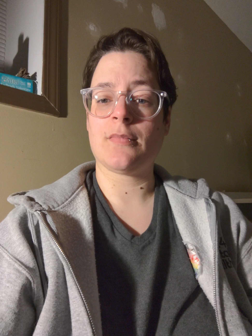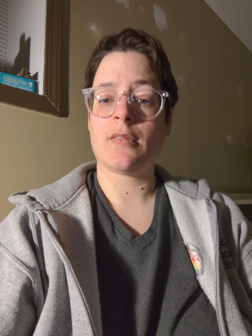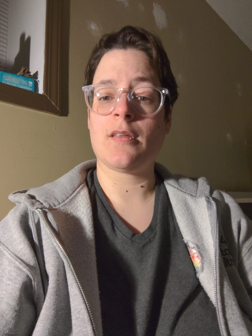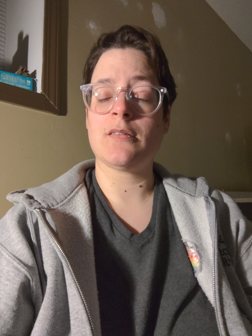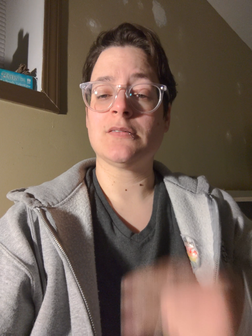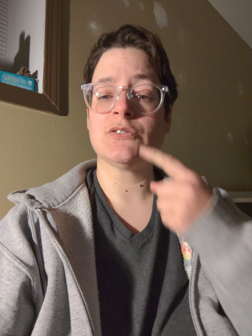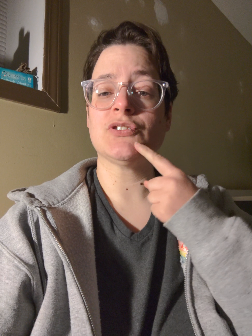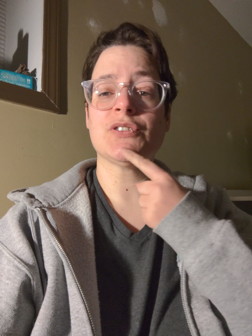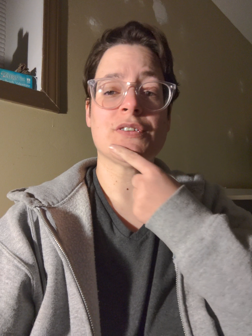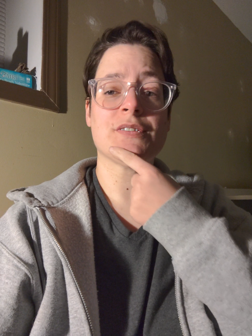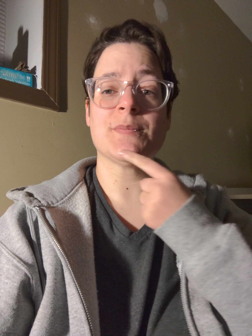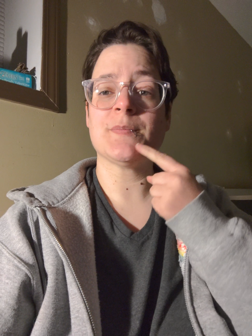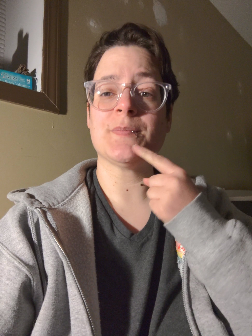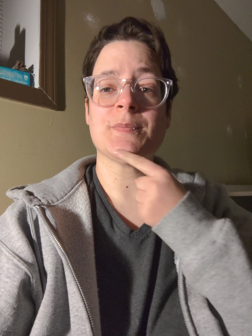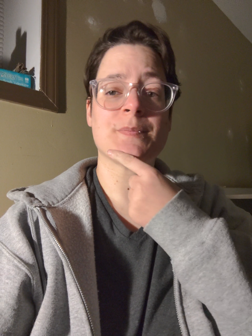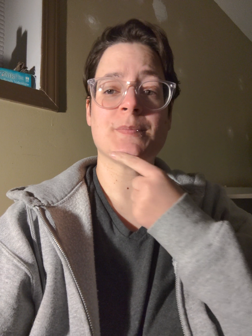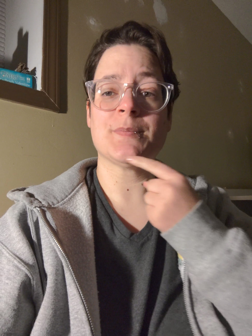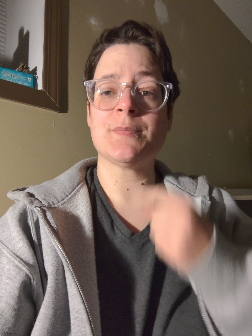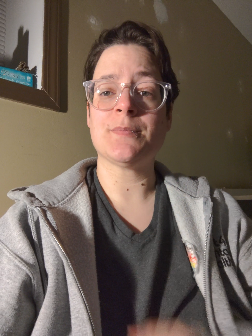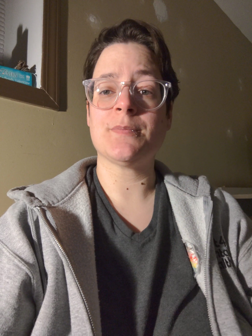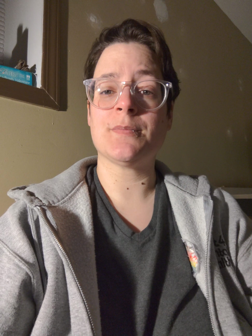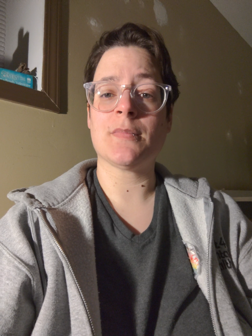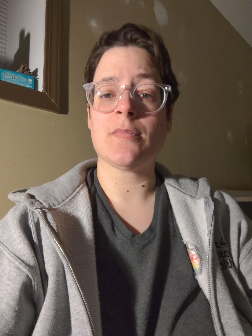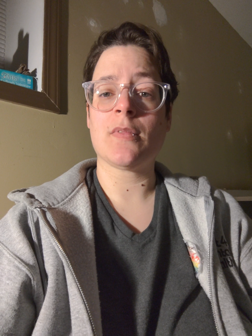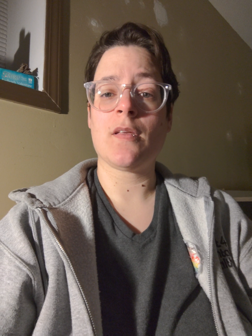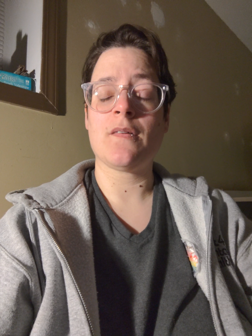chin